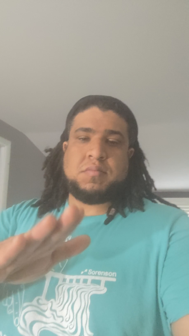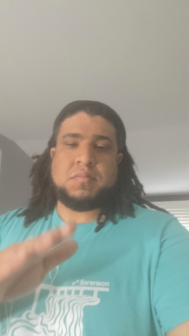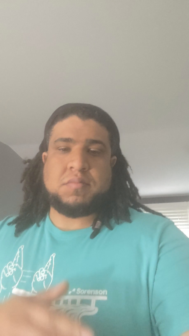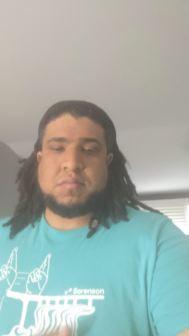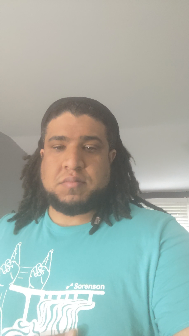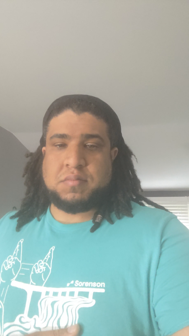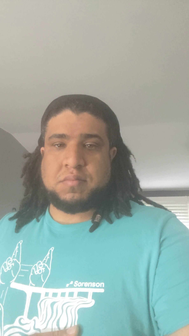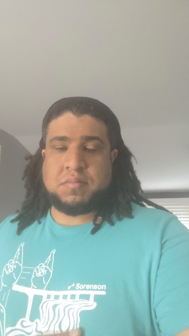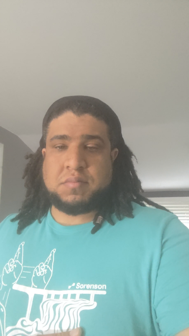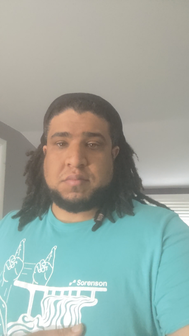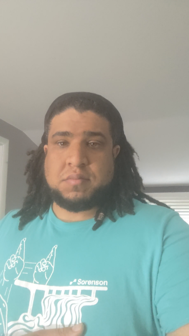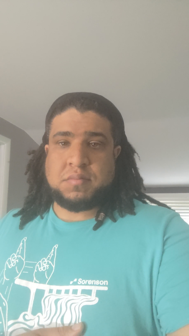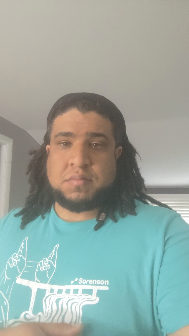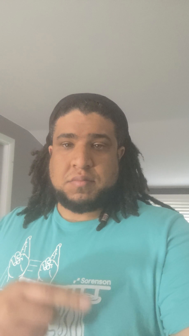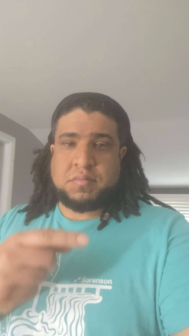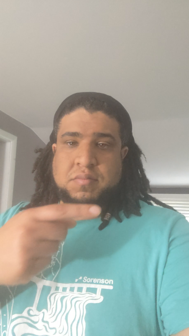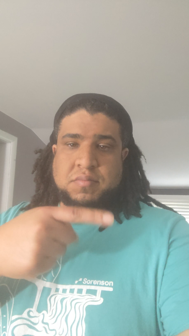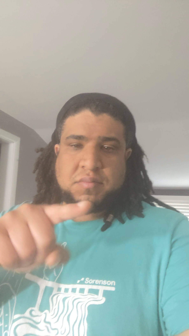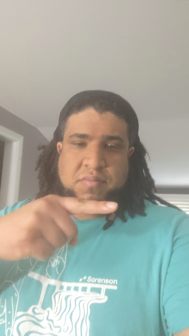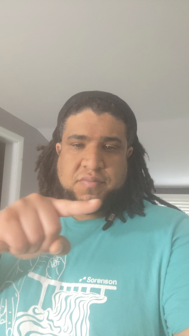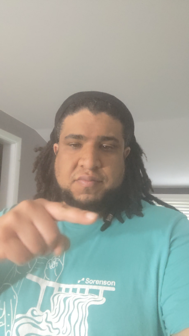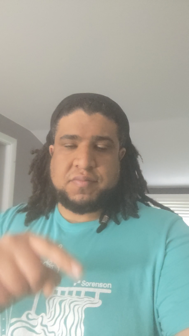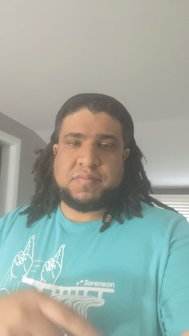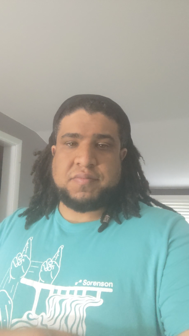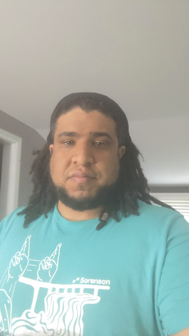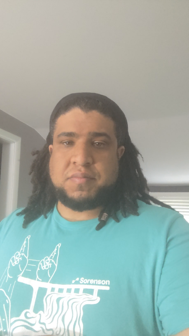knife